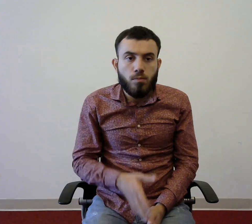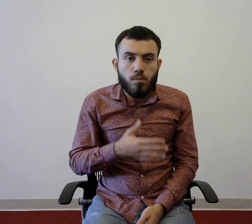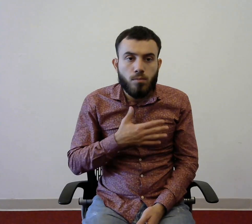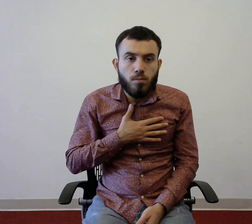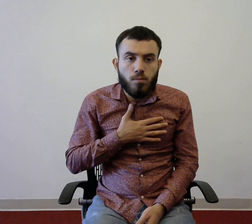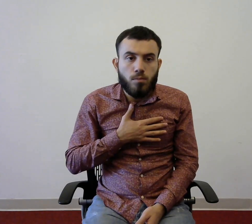mən